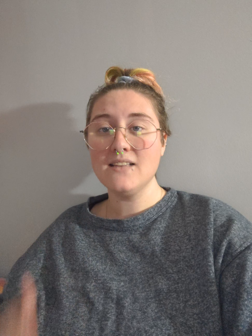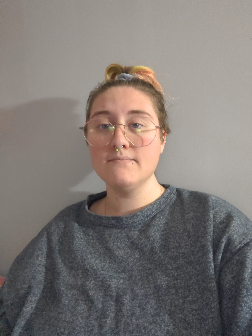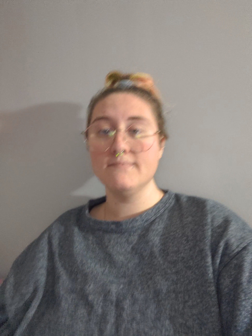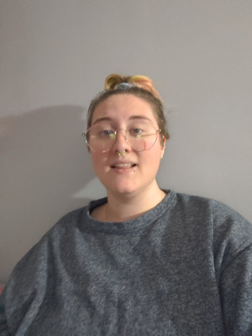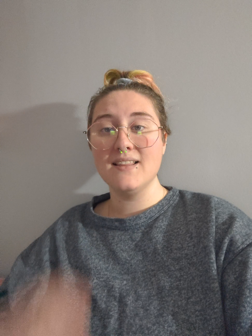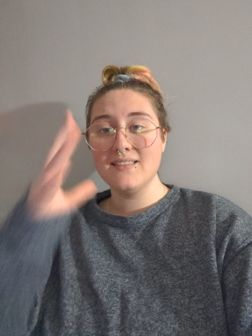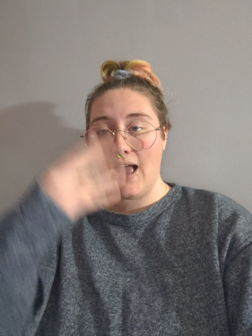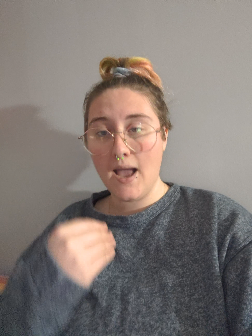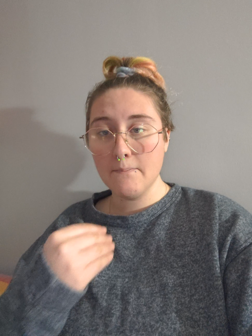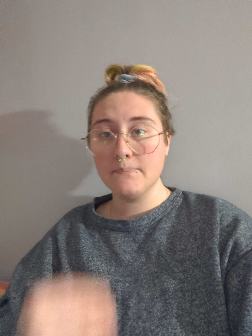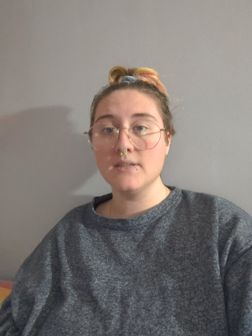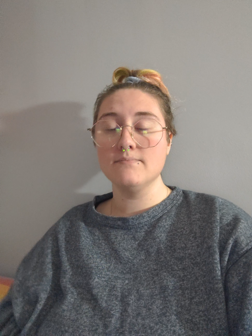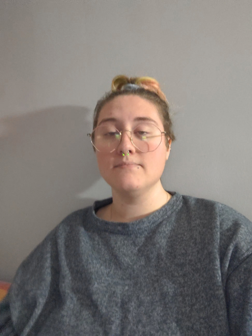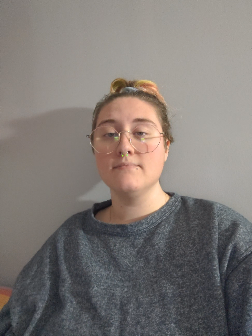nap